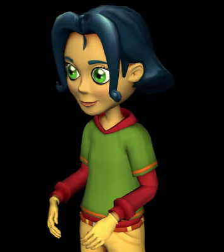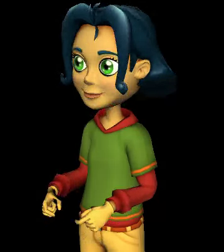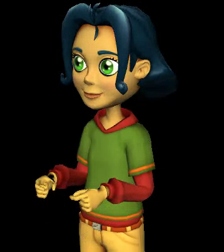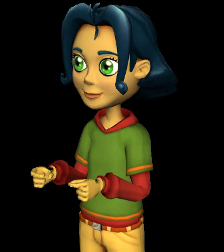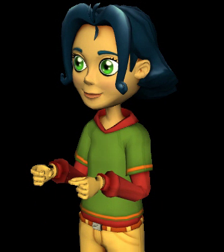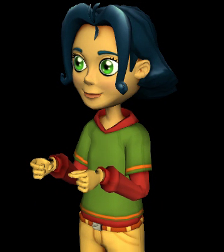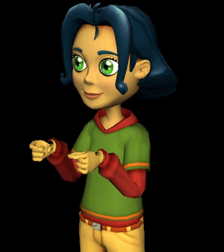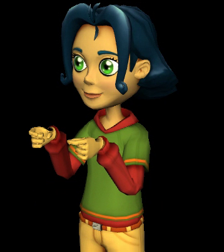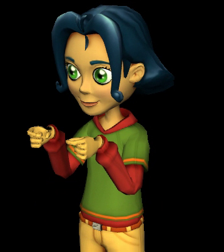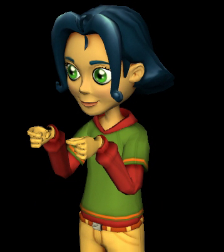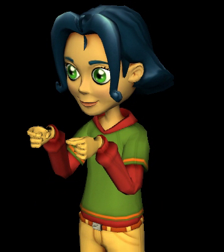مبنى